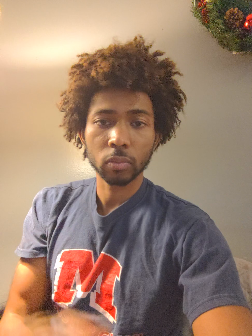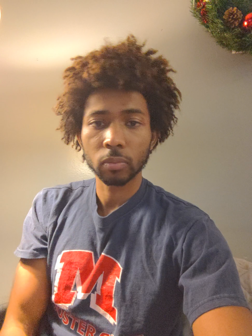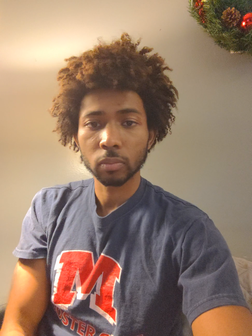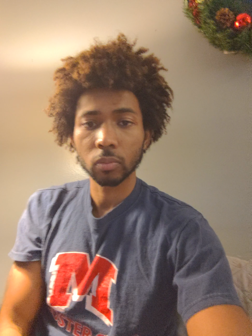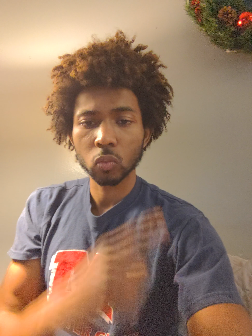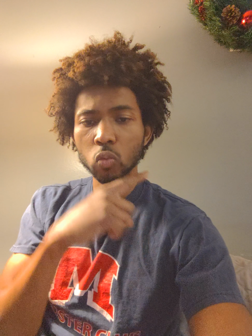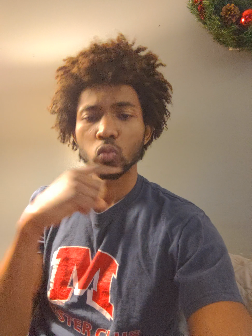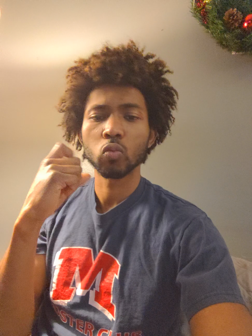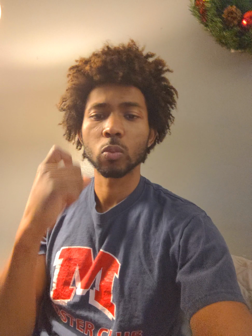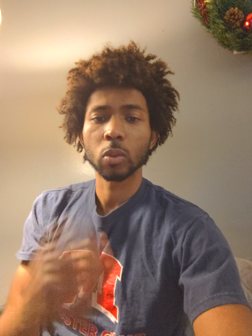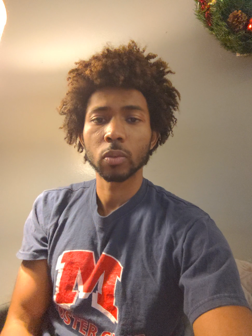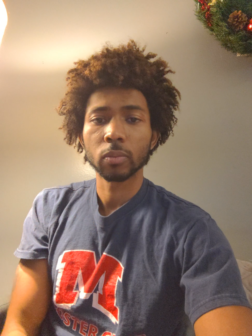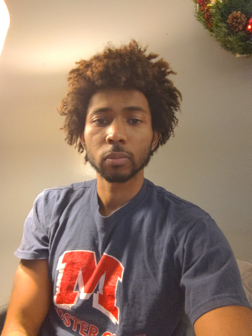dry